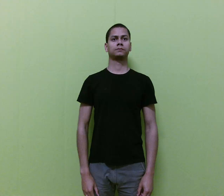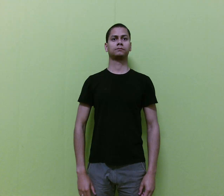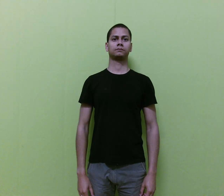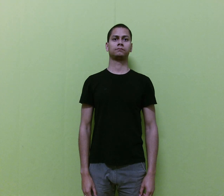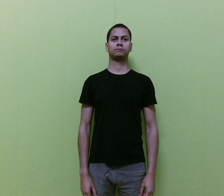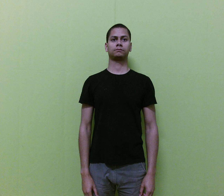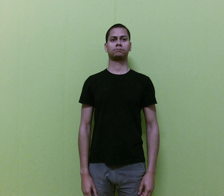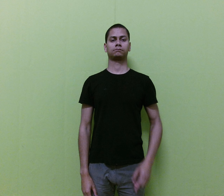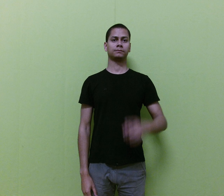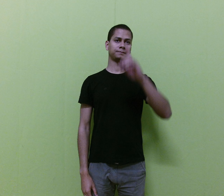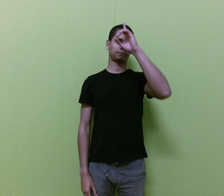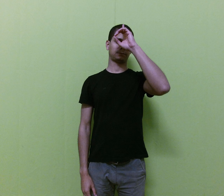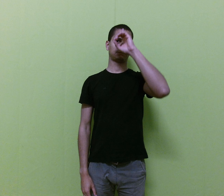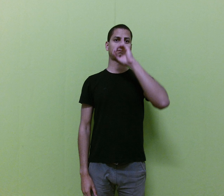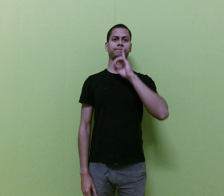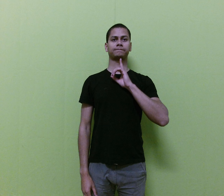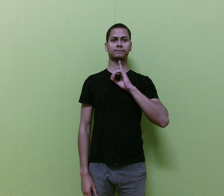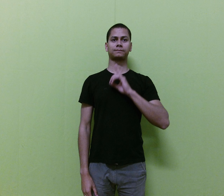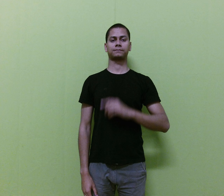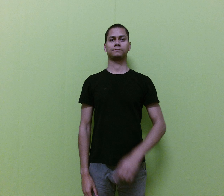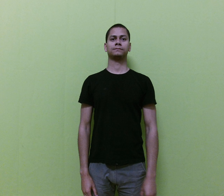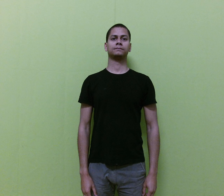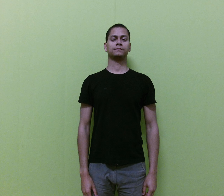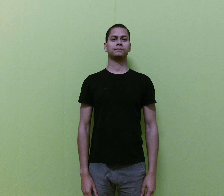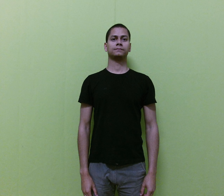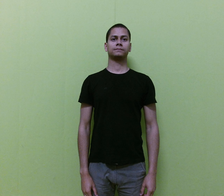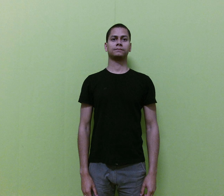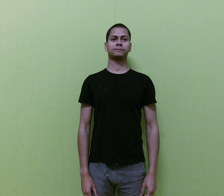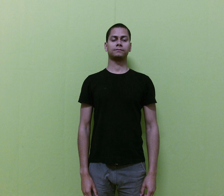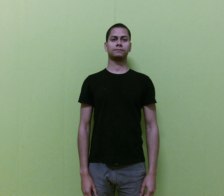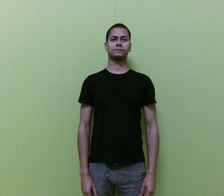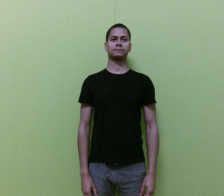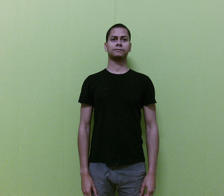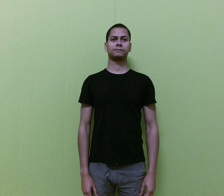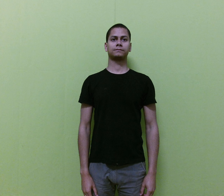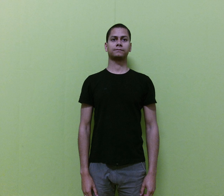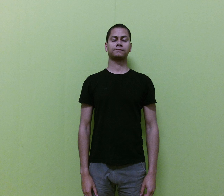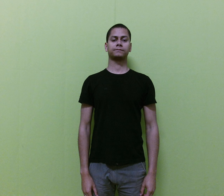amarelo